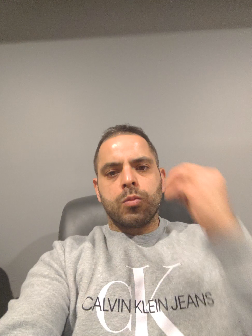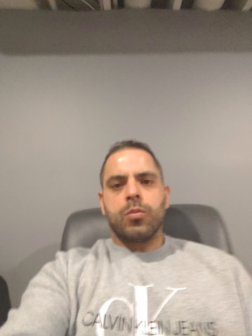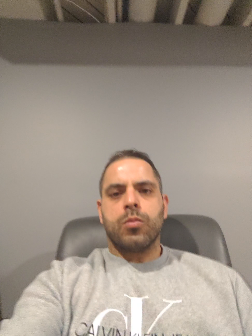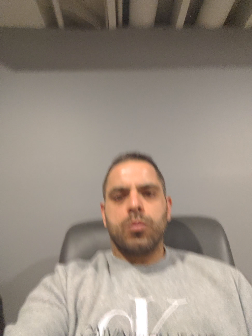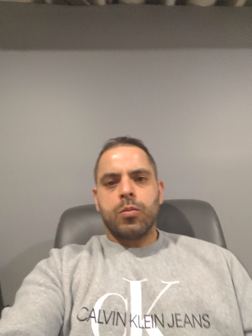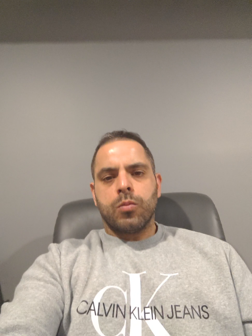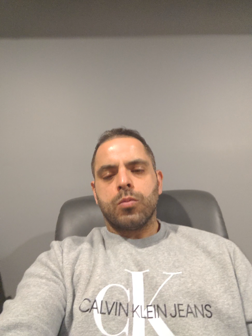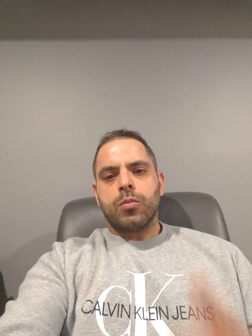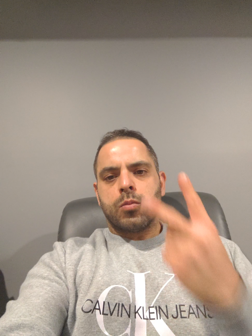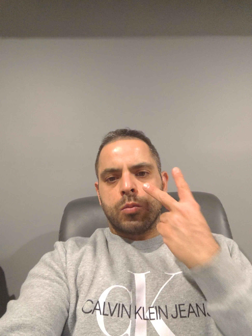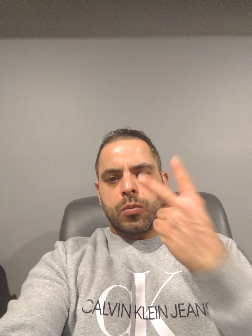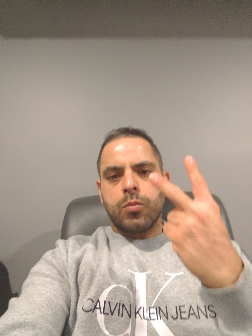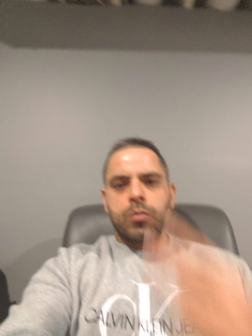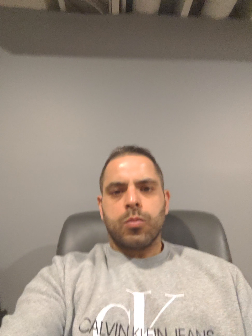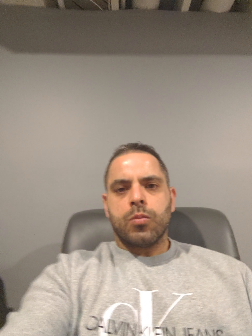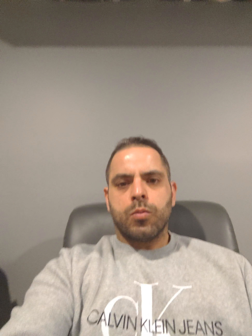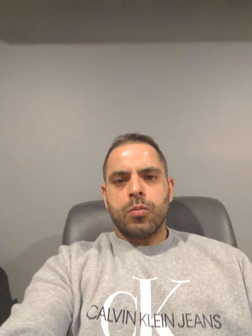look